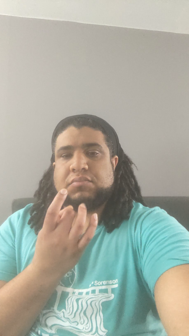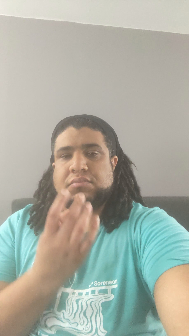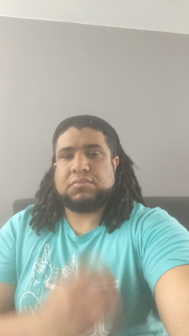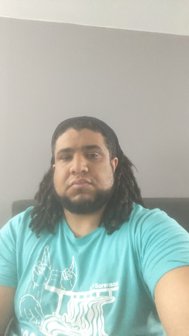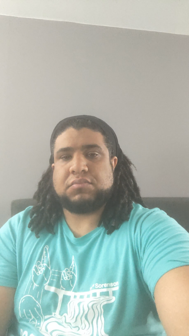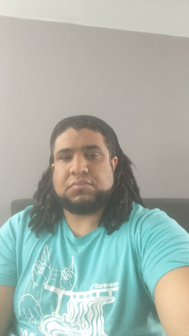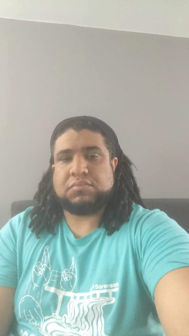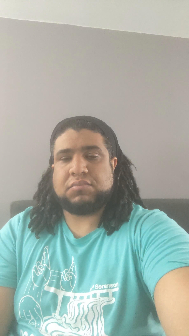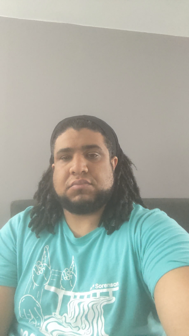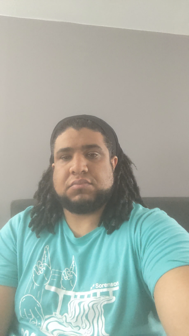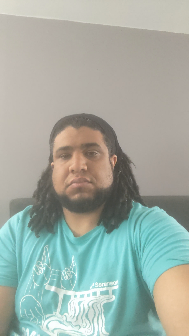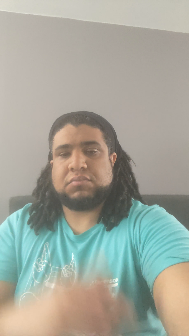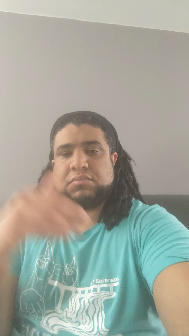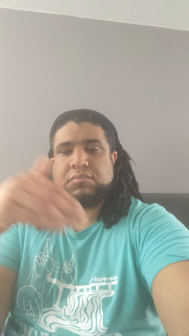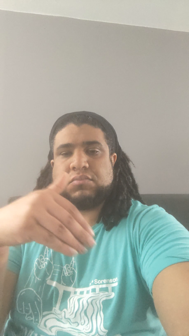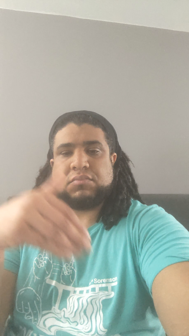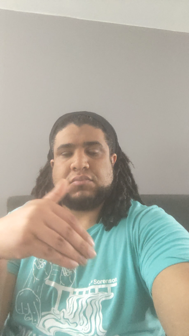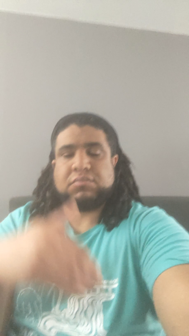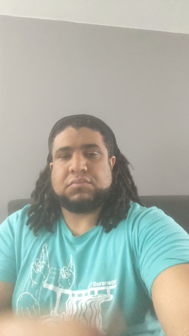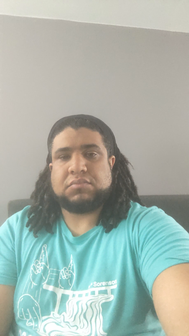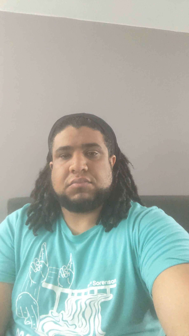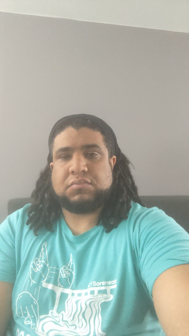doctor